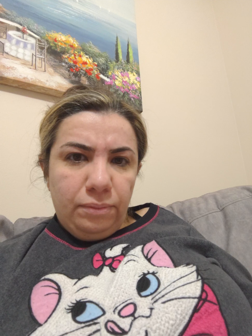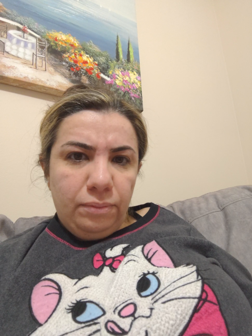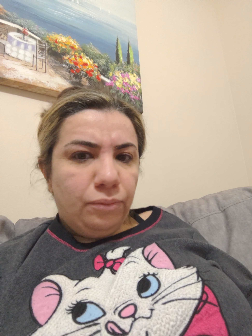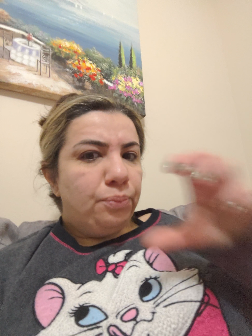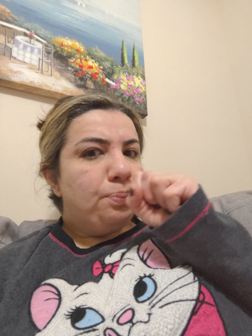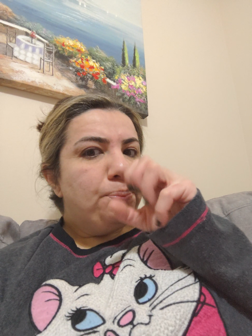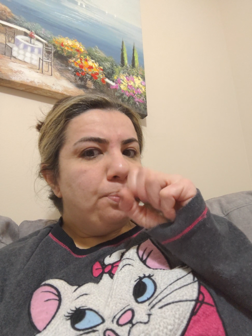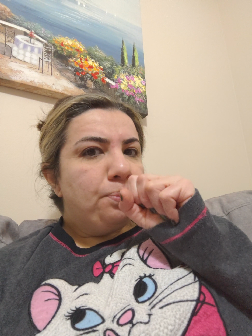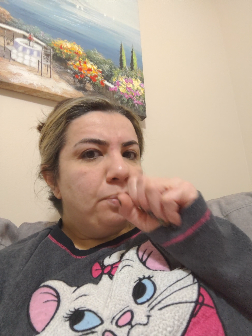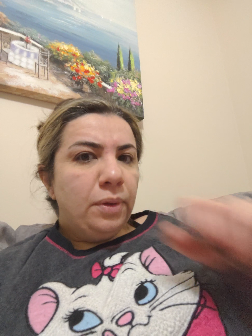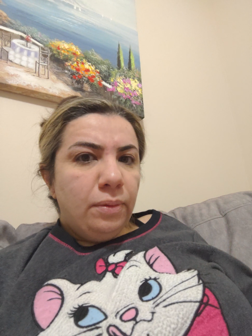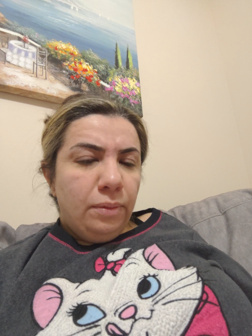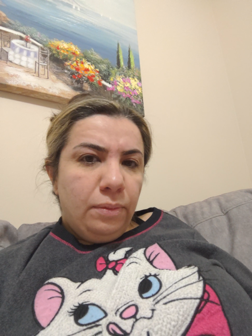orange